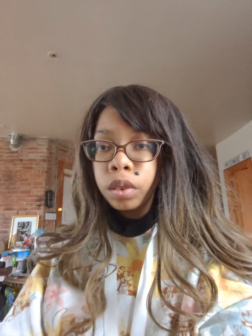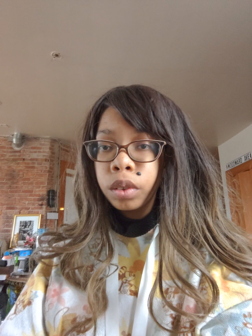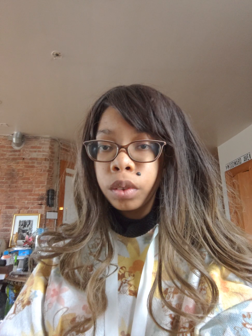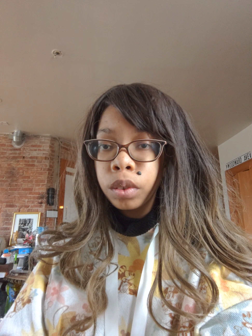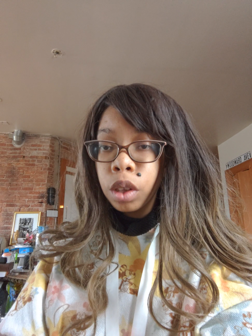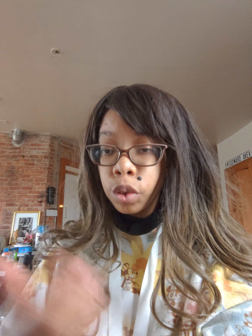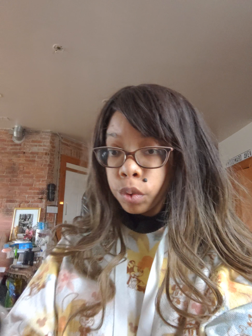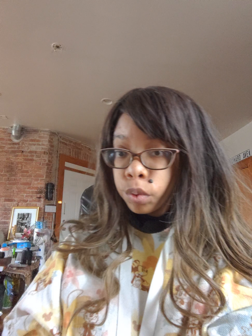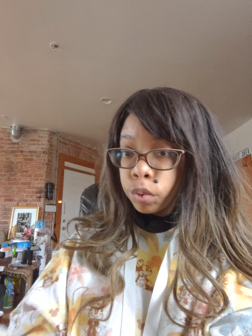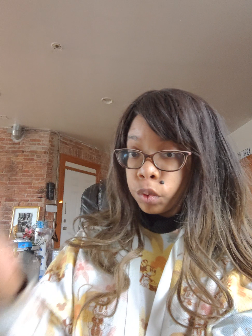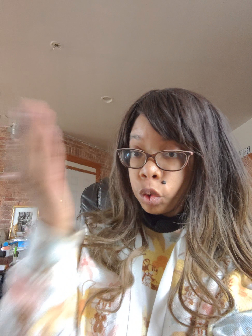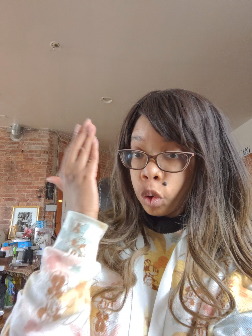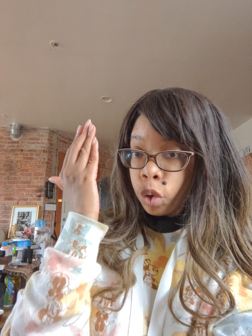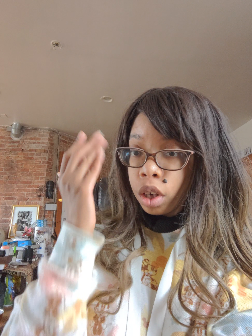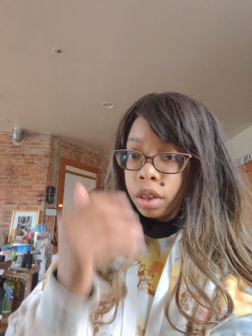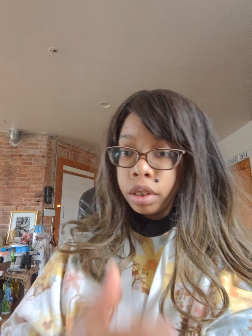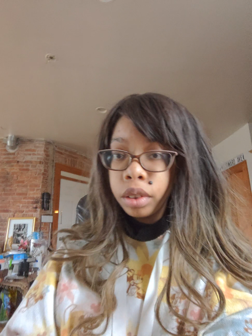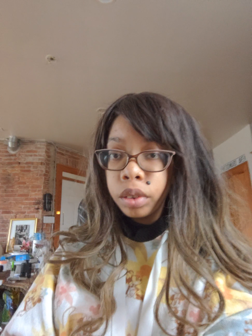morning